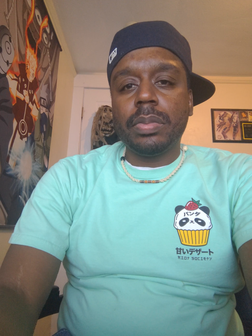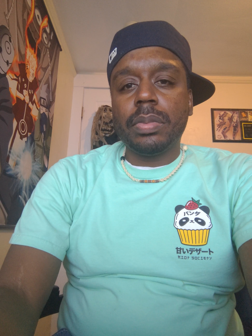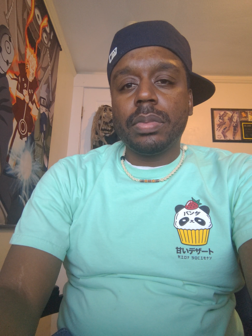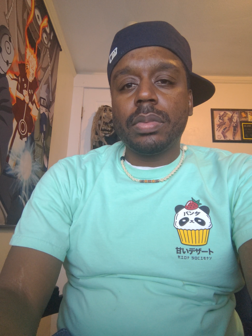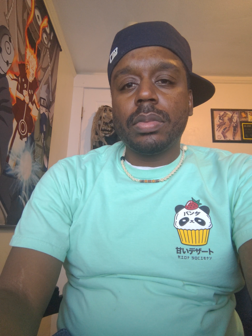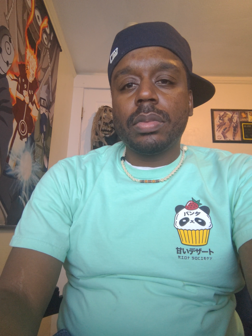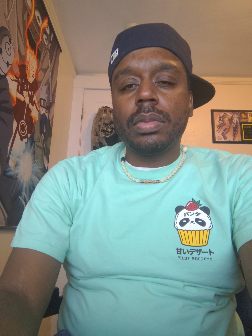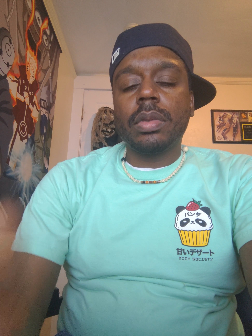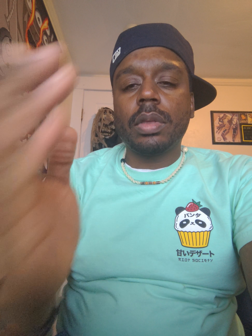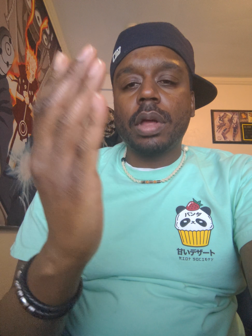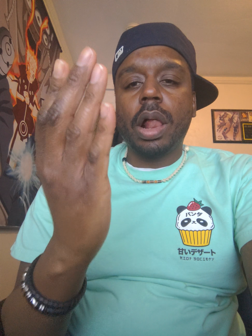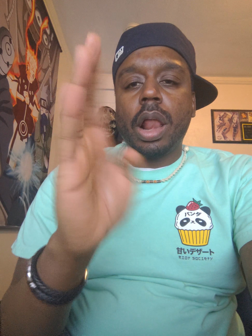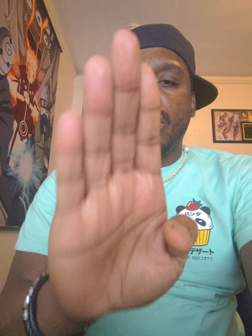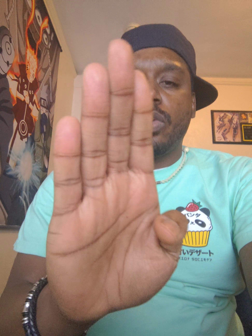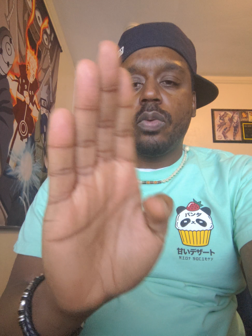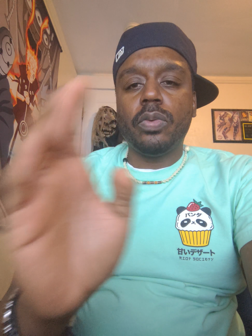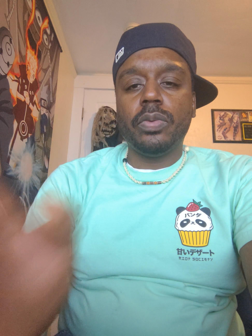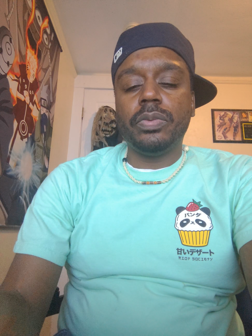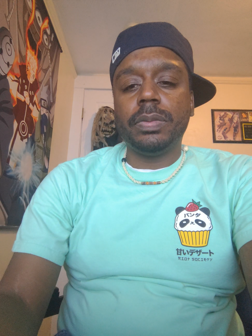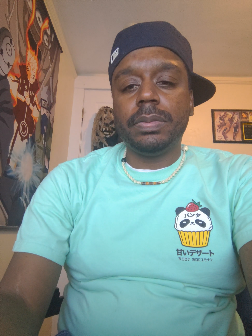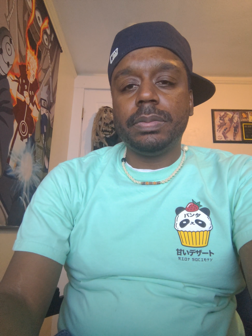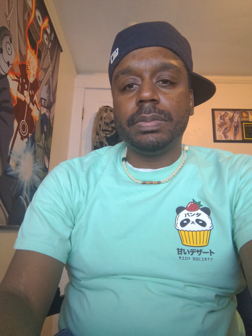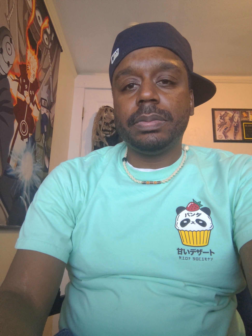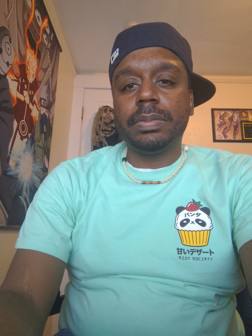close